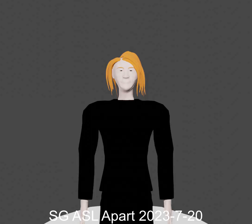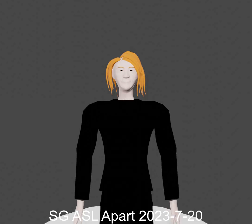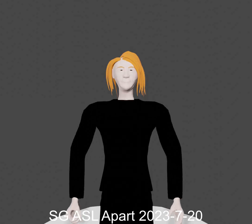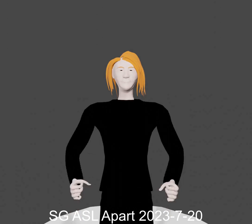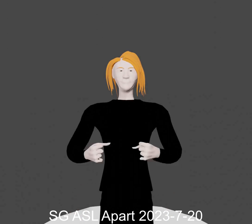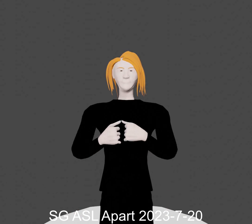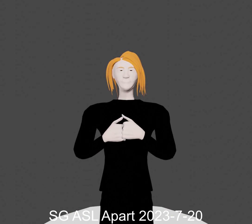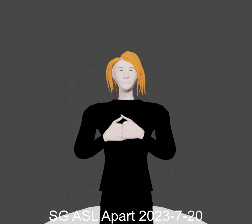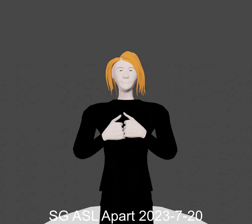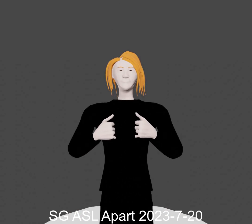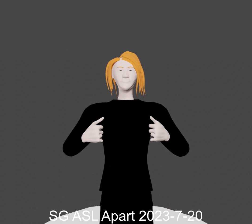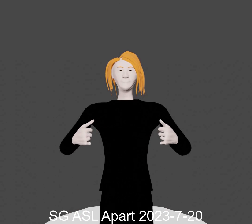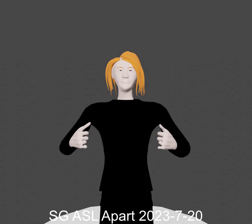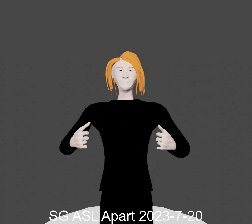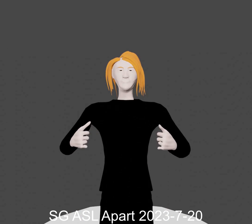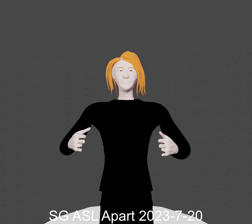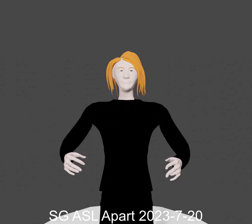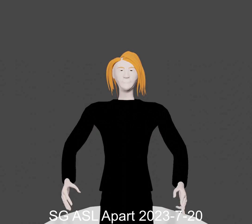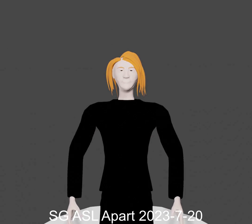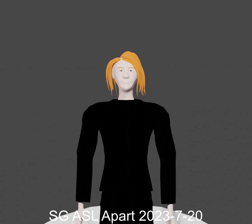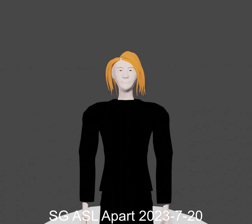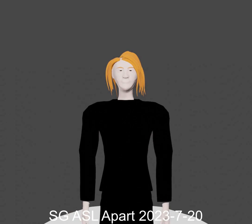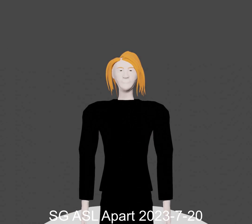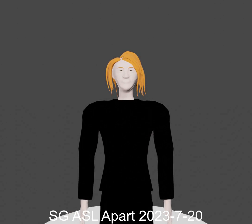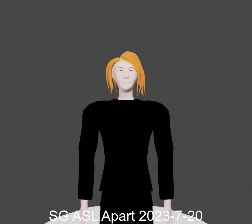Apart